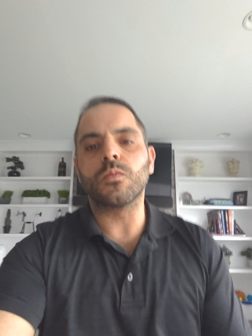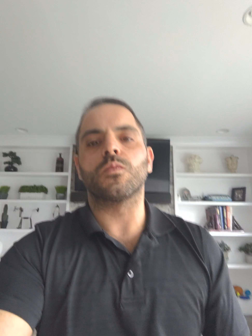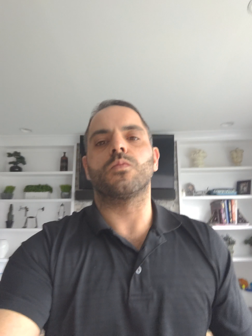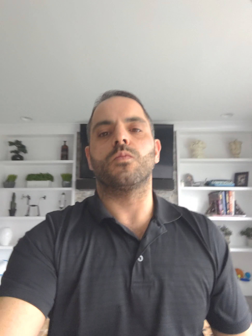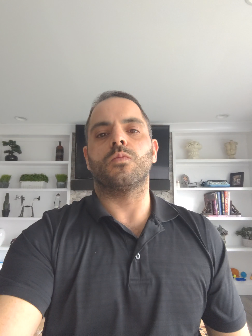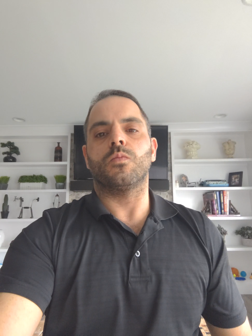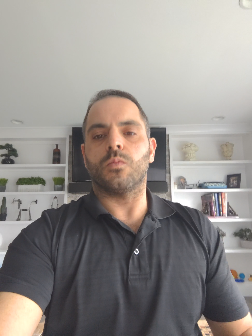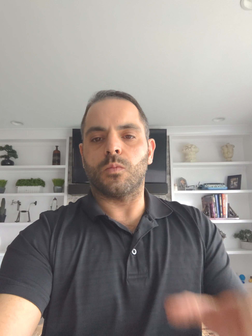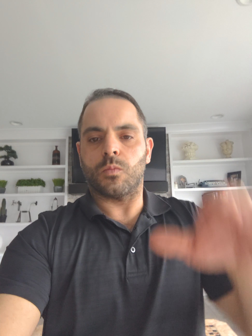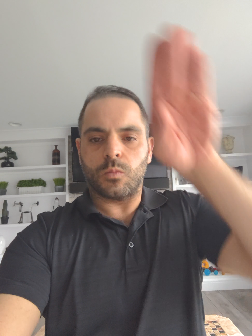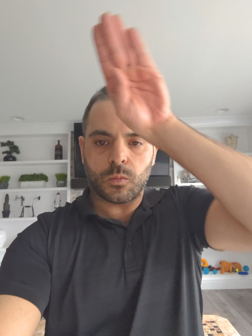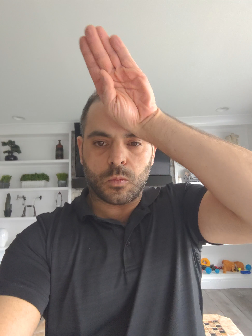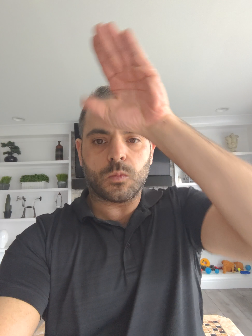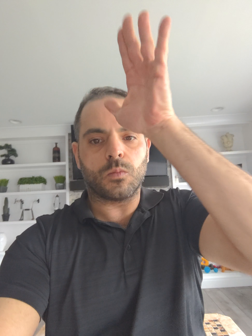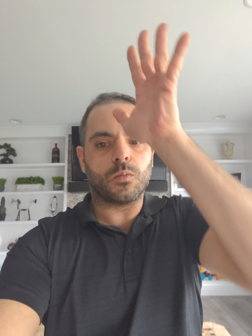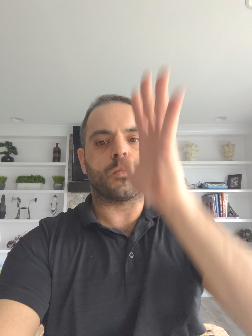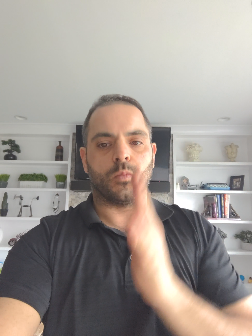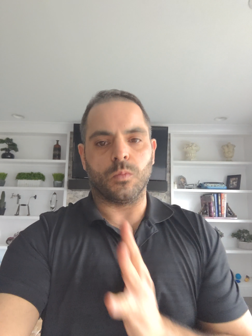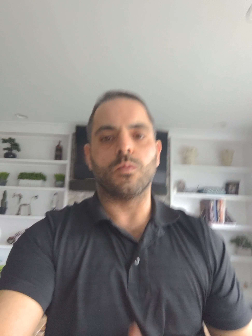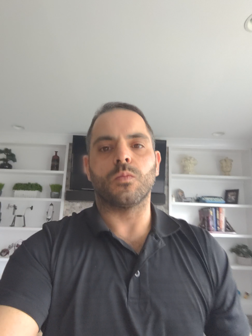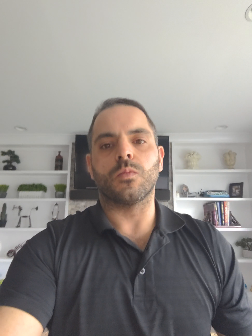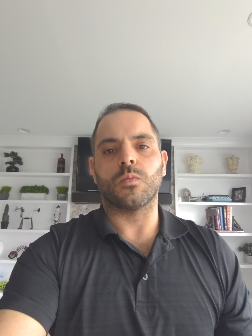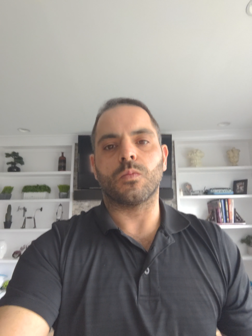fireman